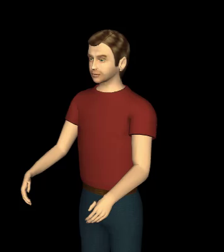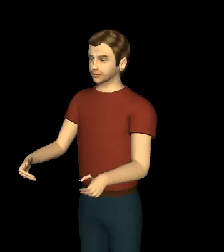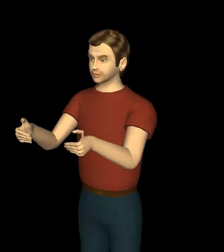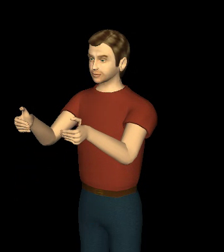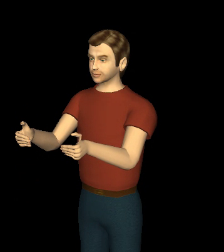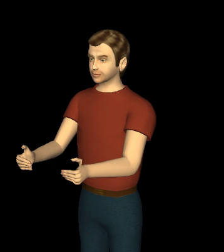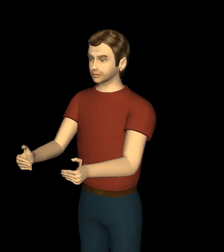توقف